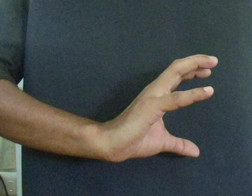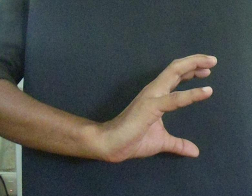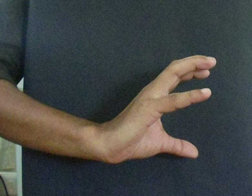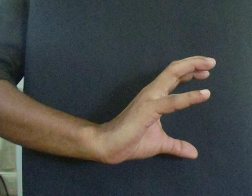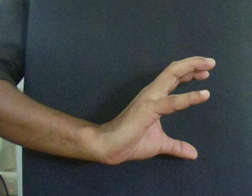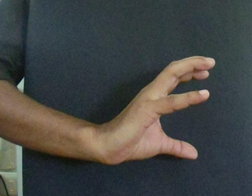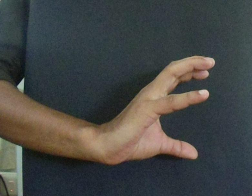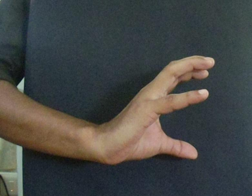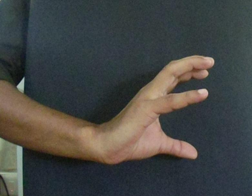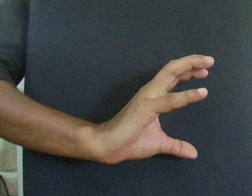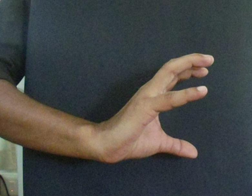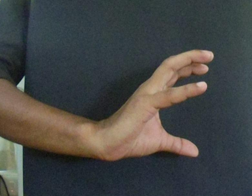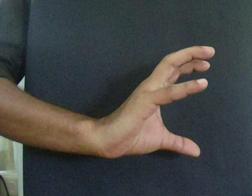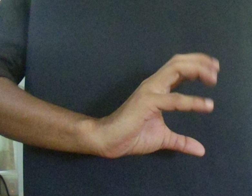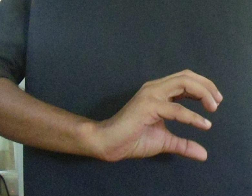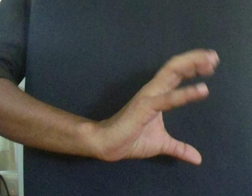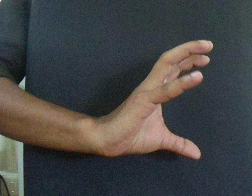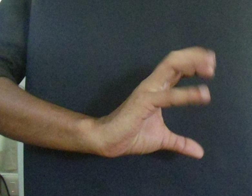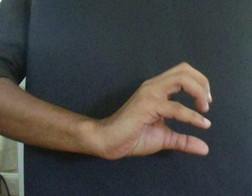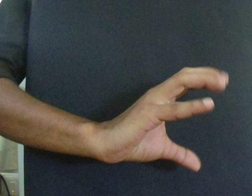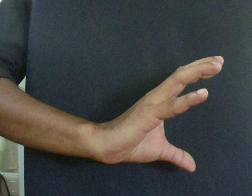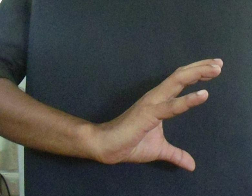pain